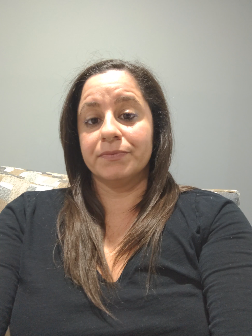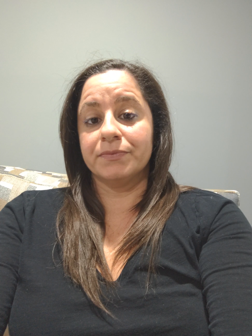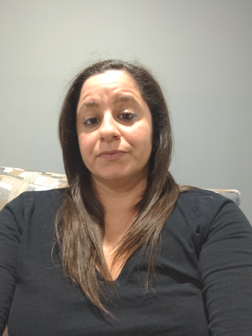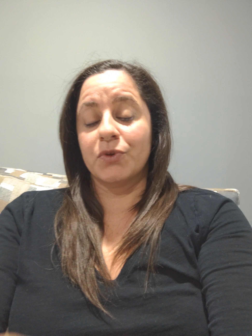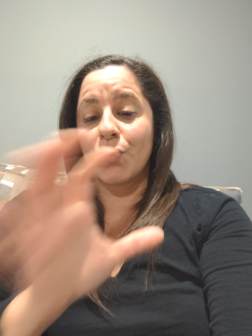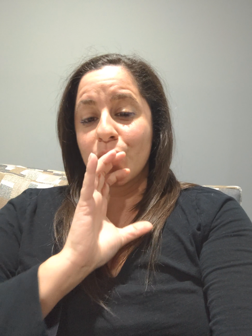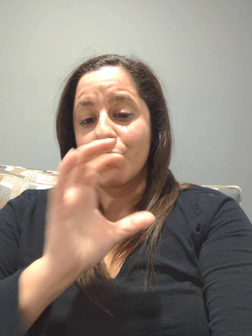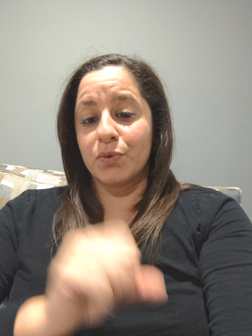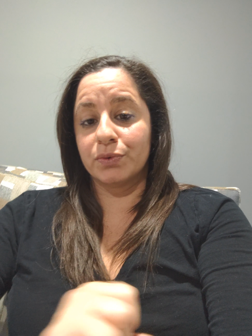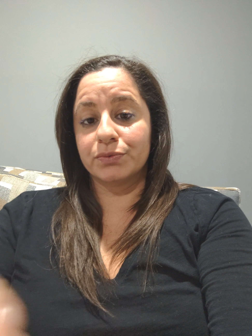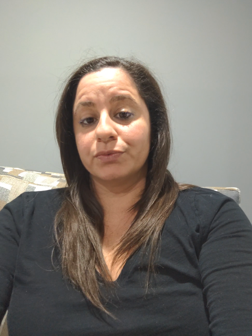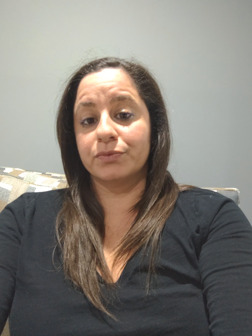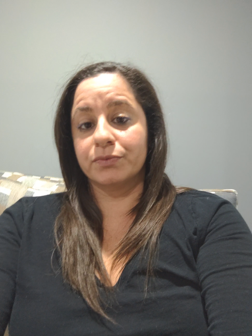old